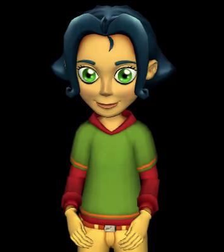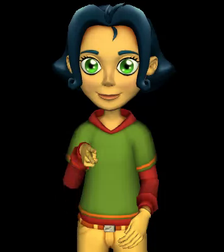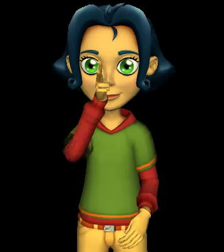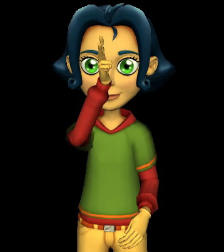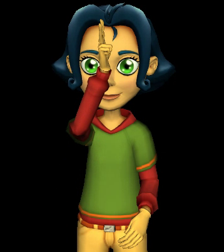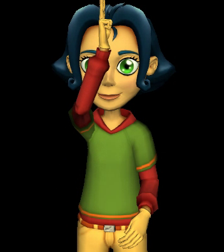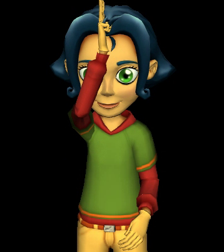غبي